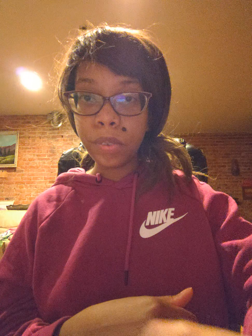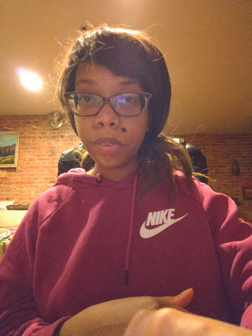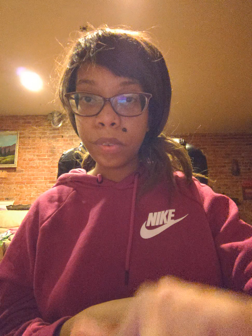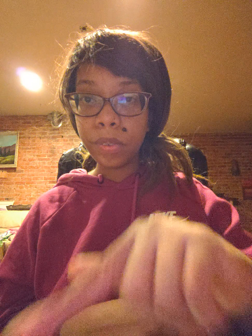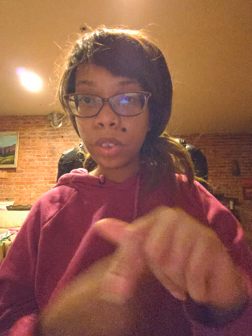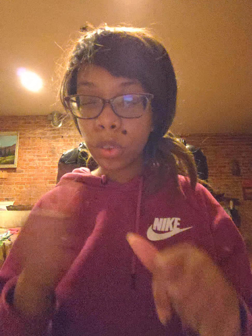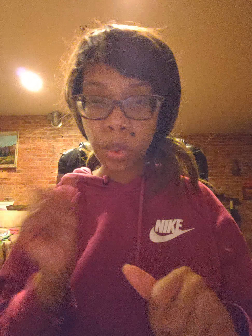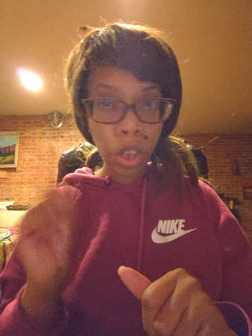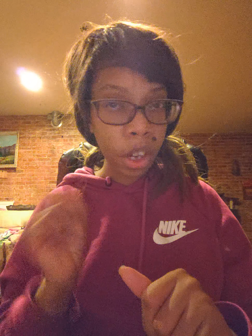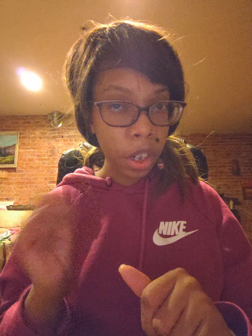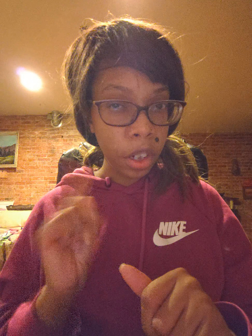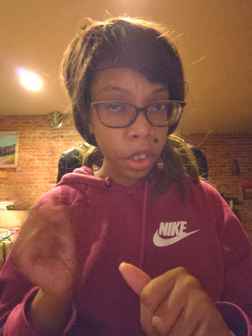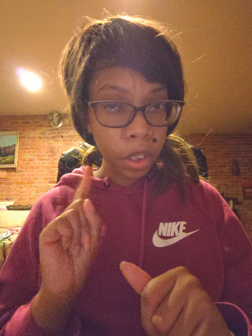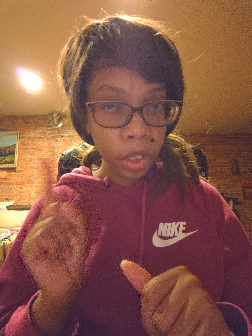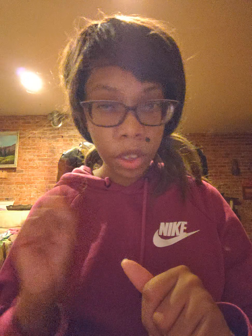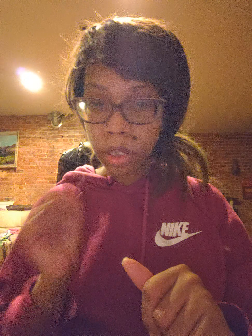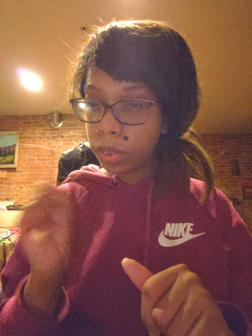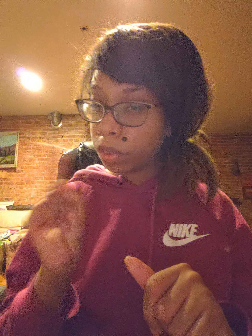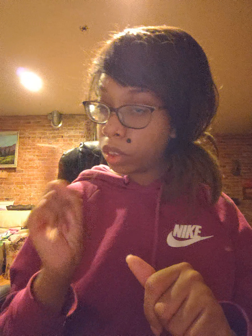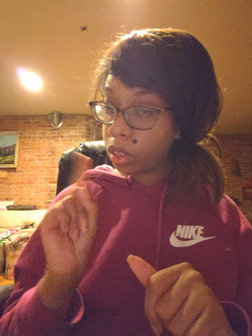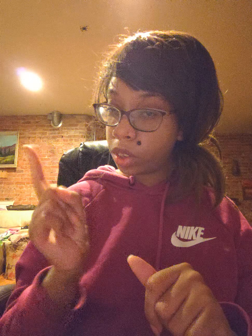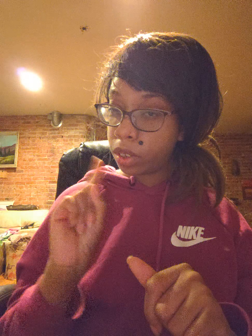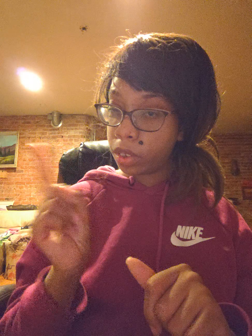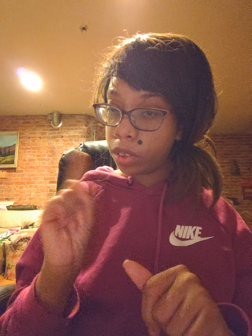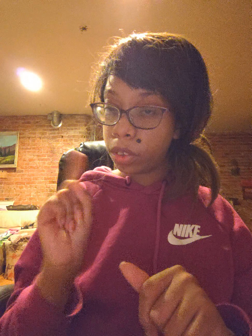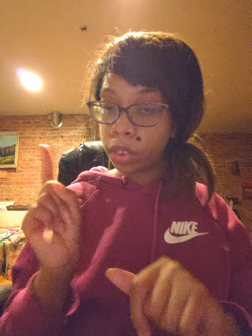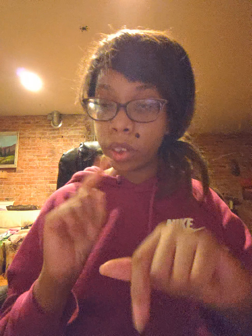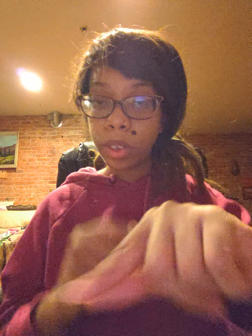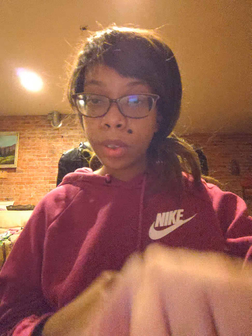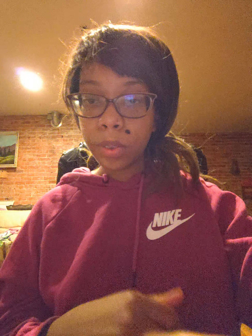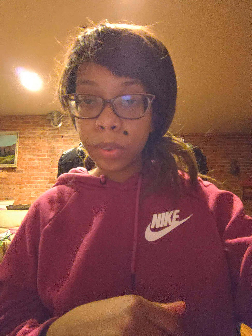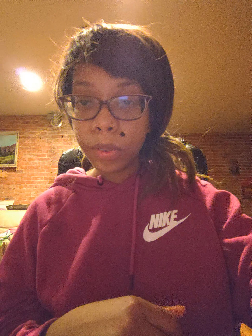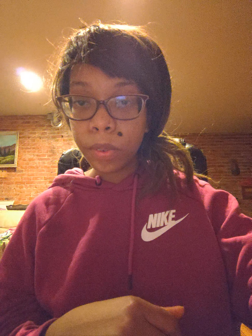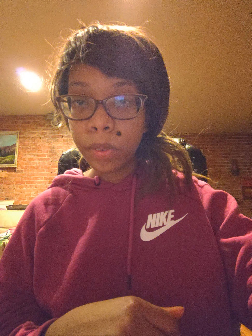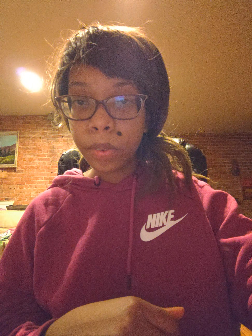where